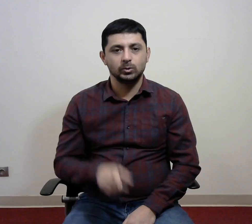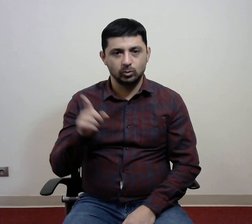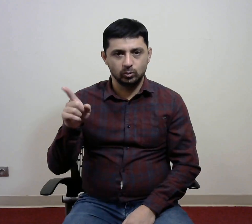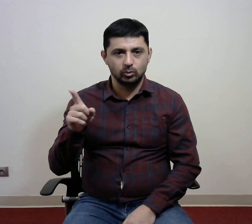O